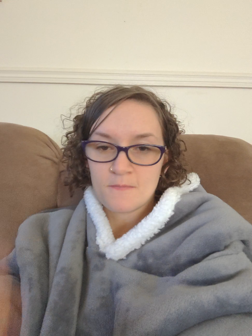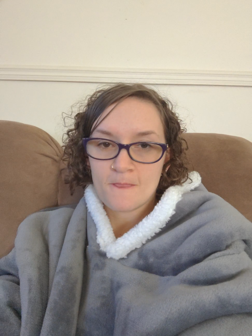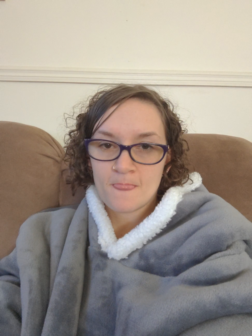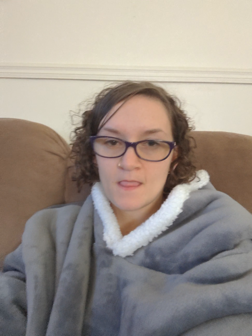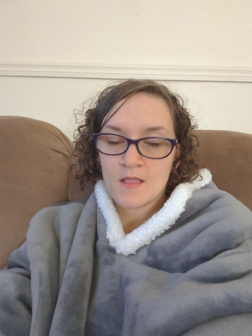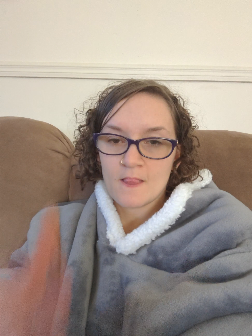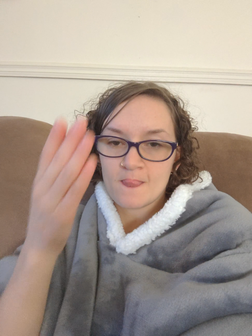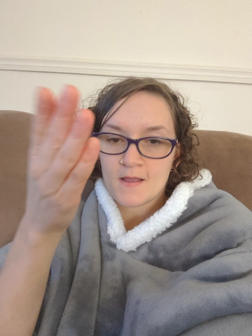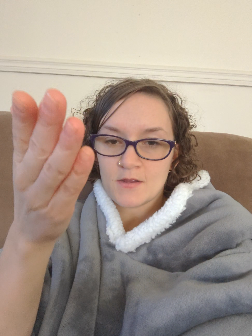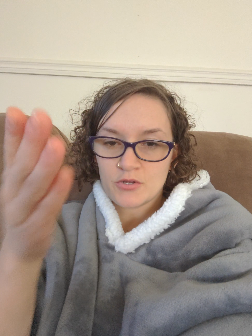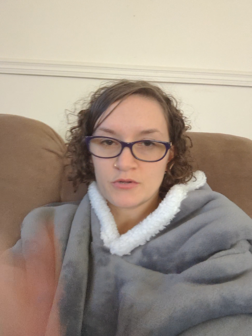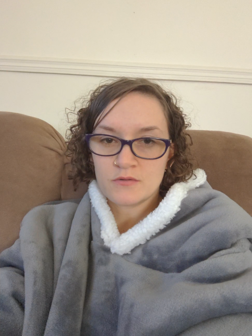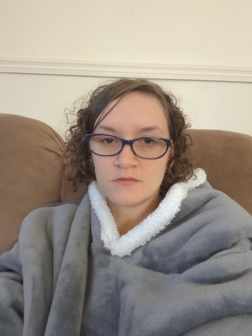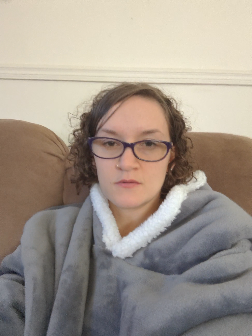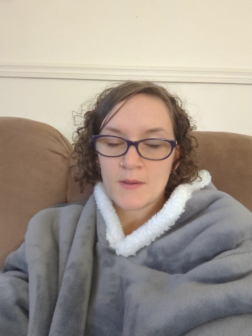there